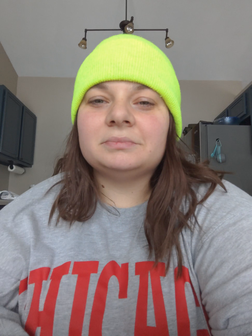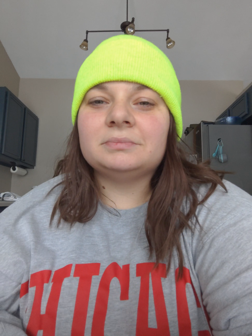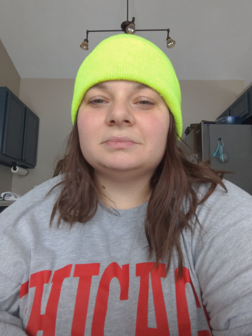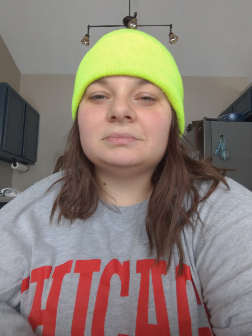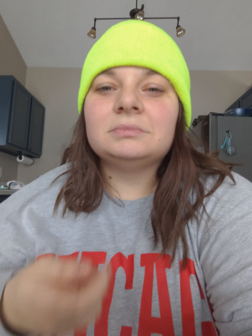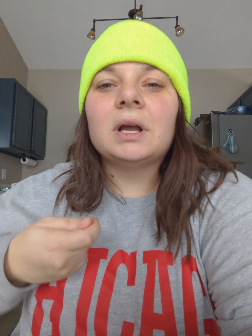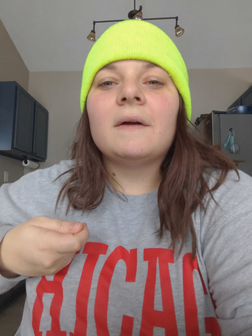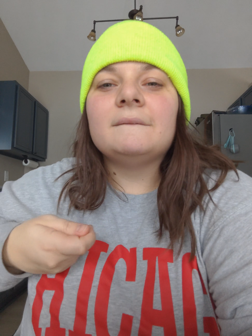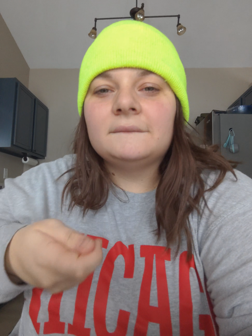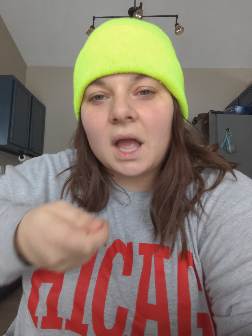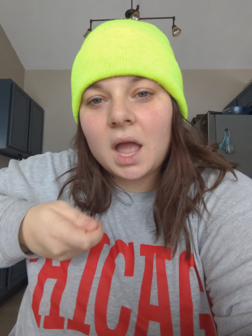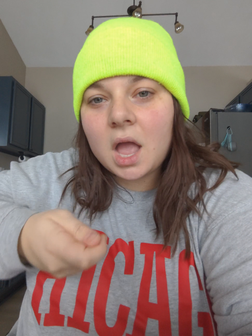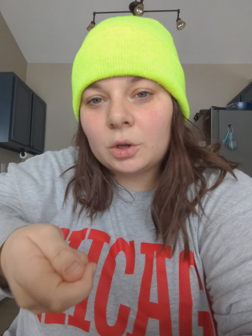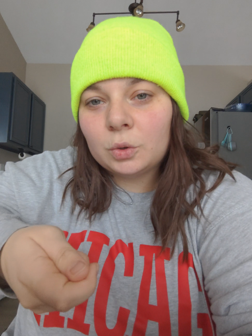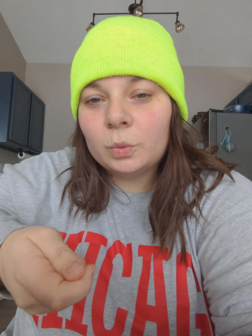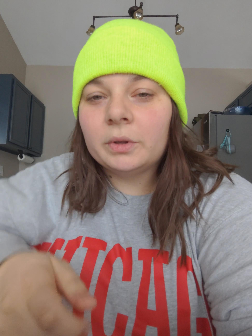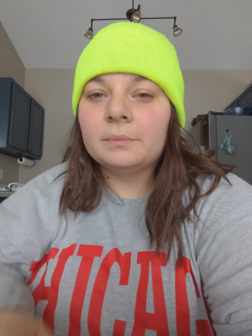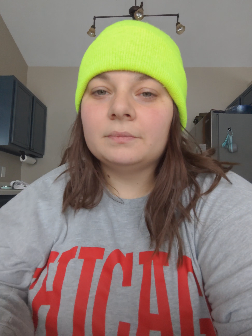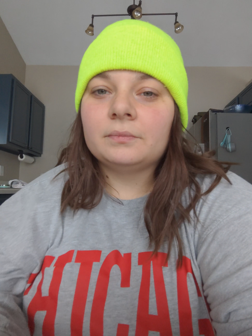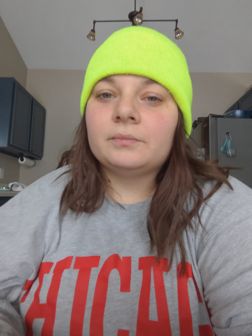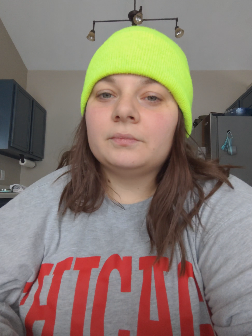vacuum